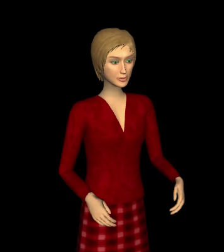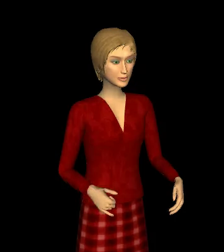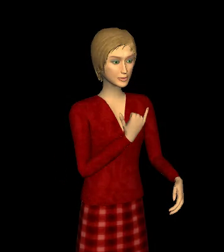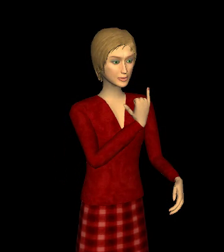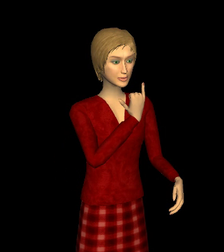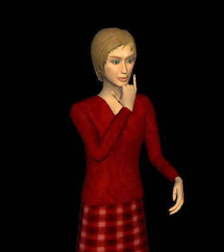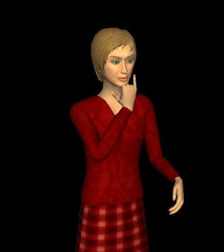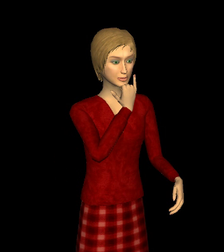خطأ